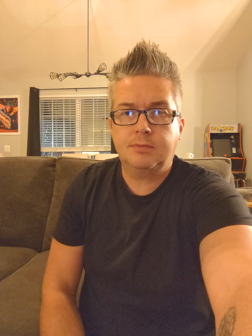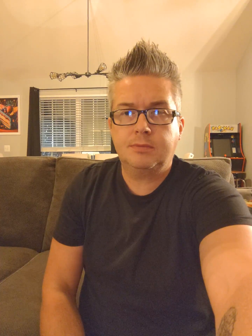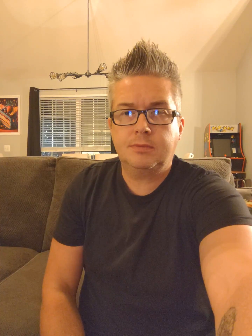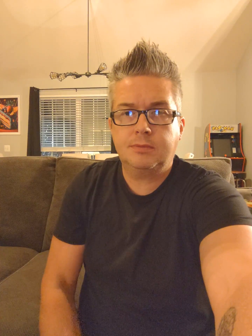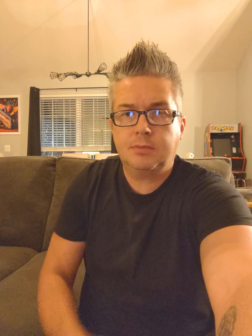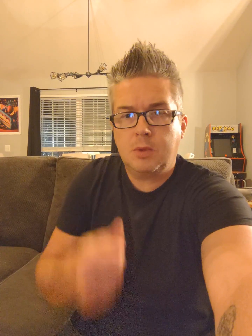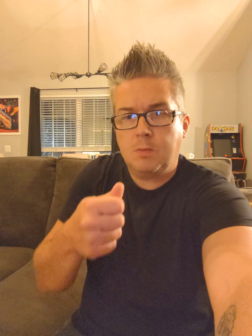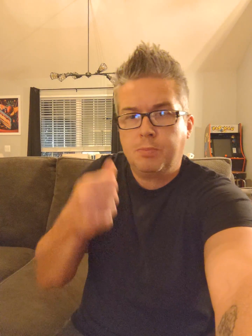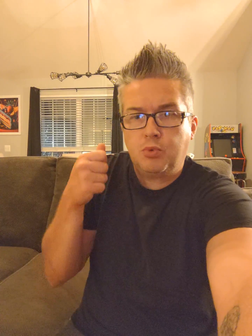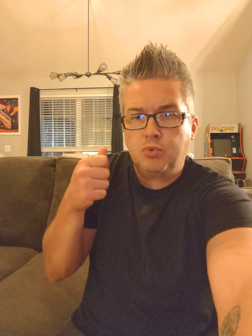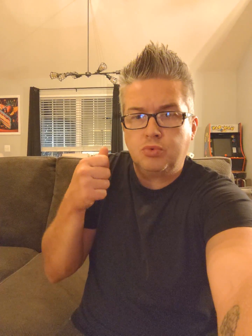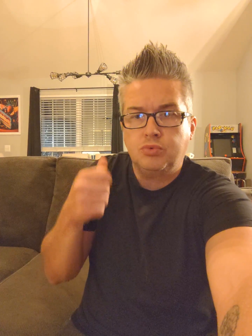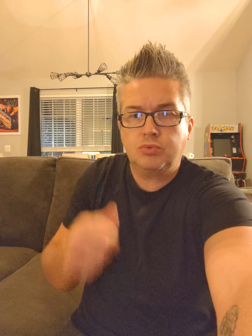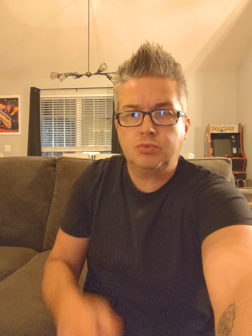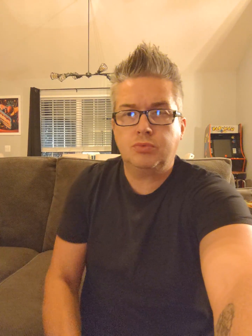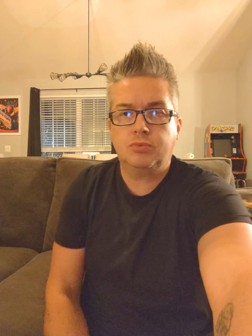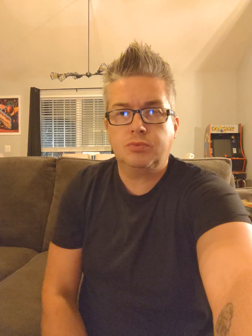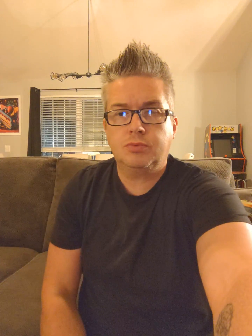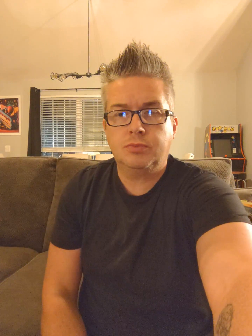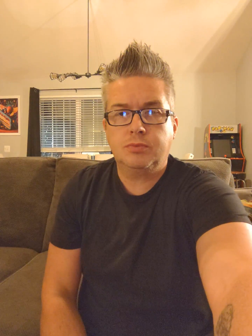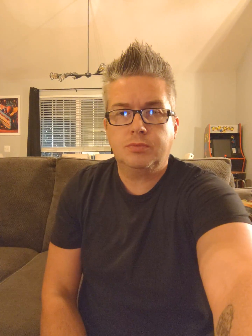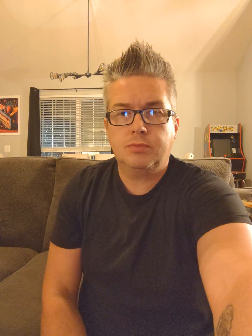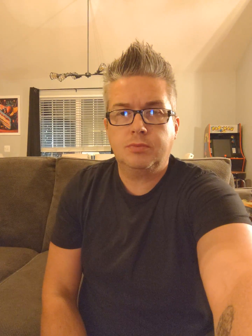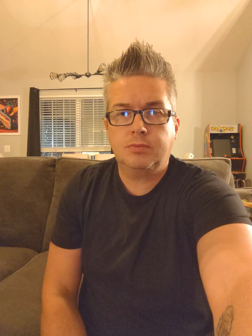pull